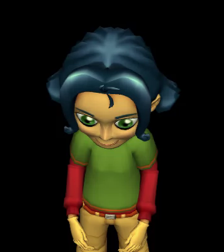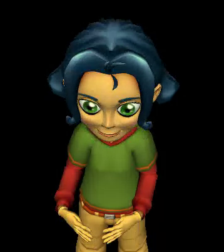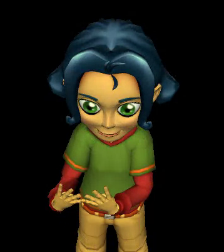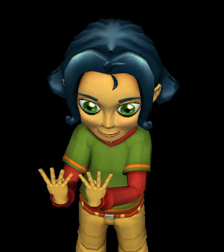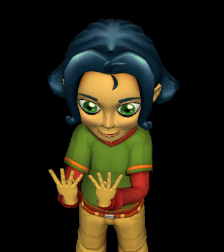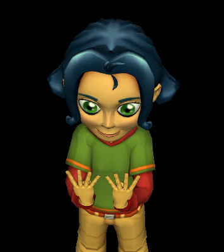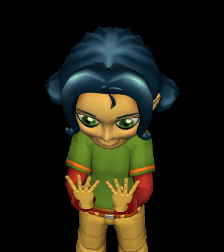عيد ميلاد